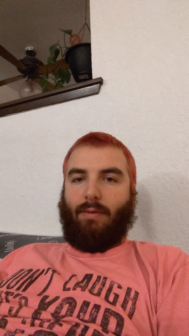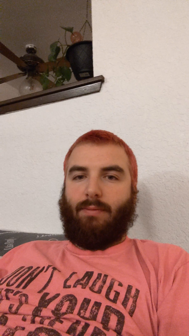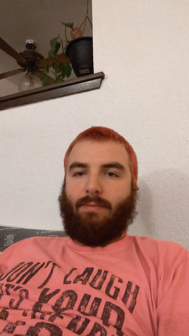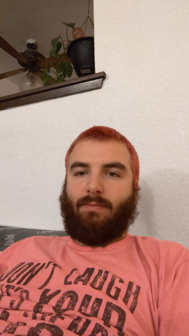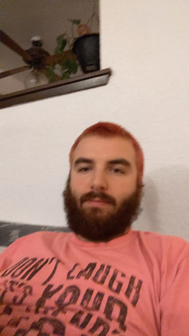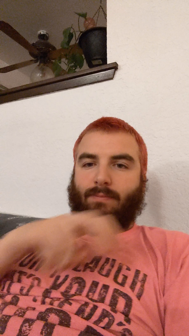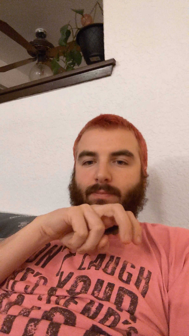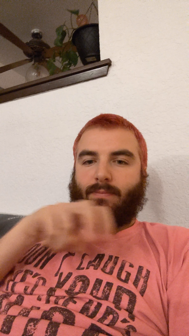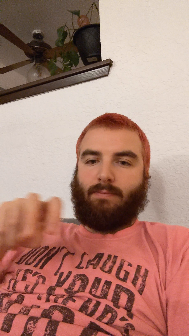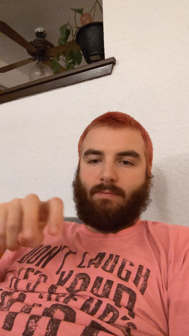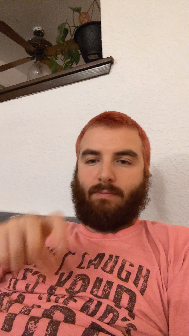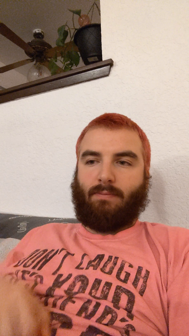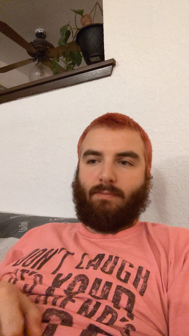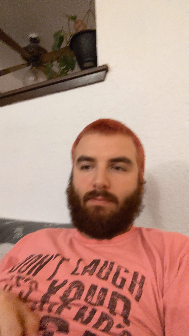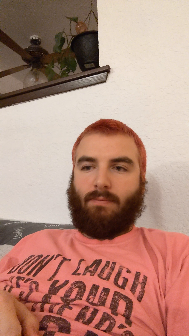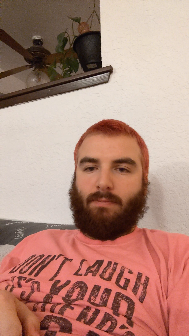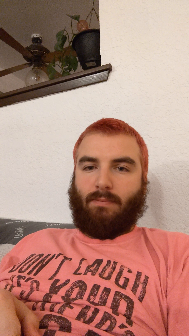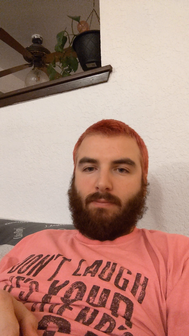bench